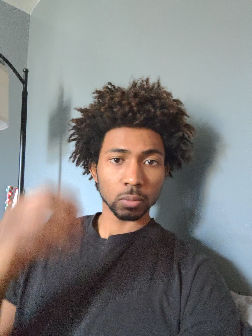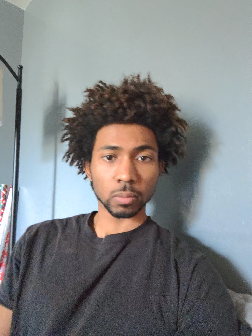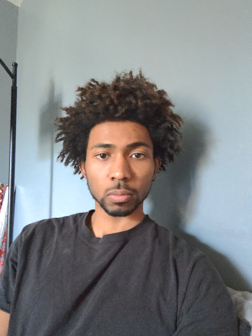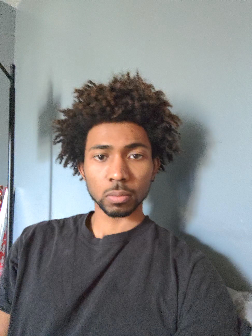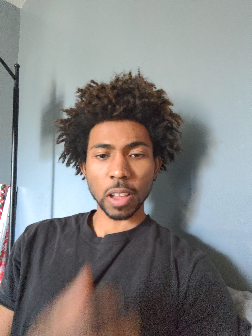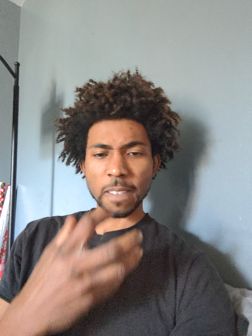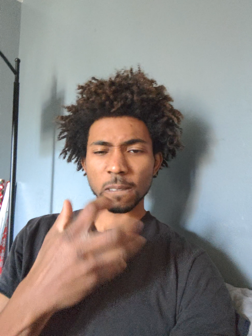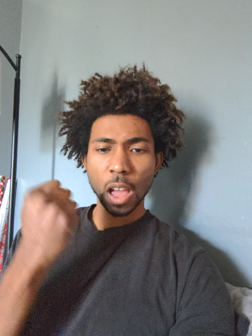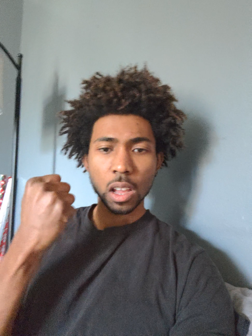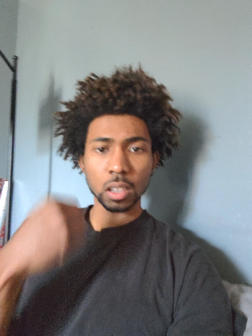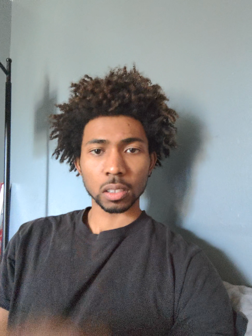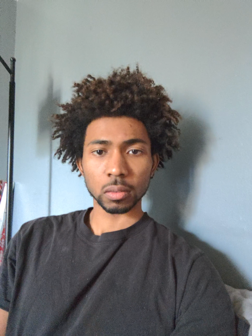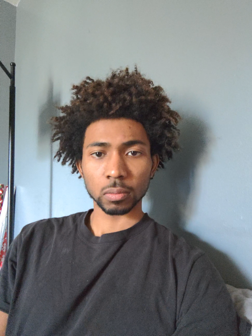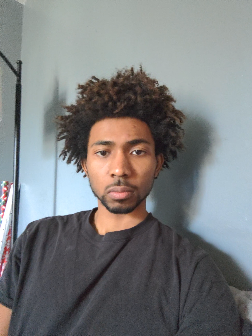fast